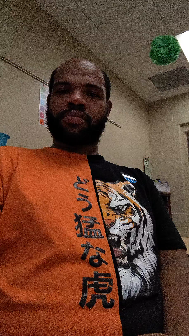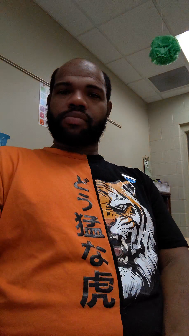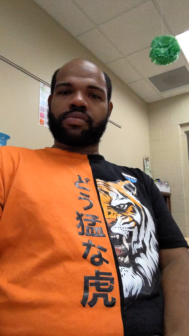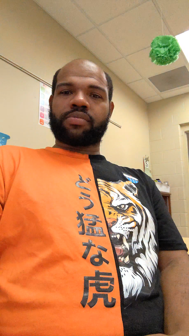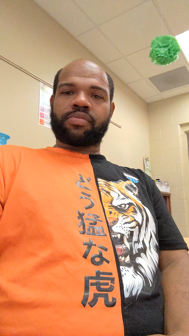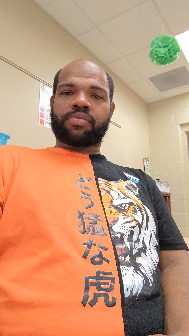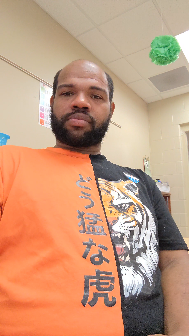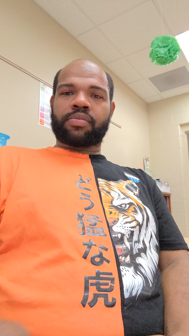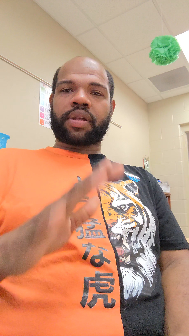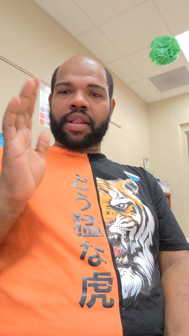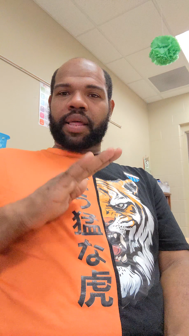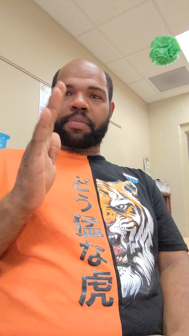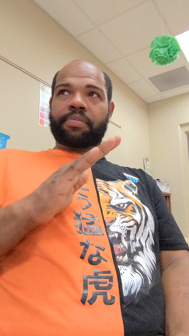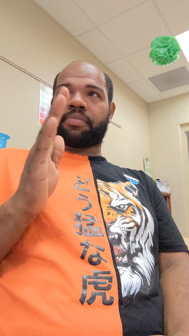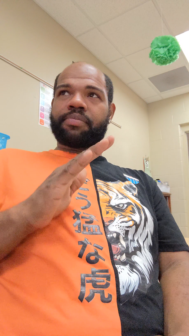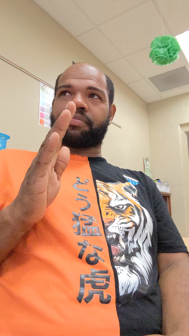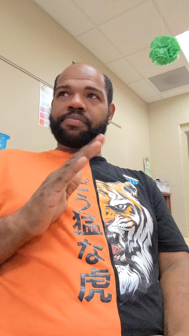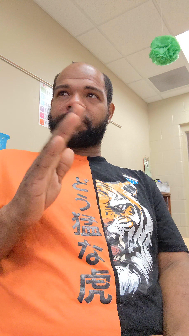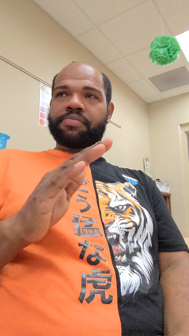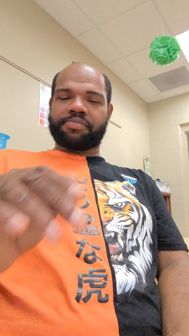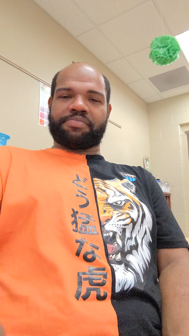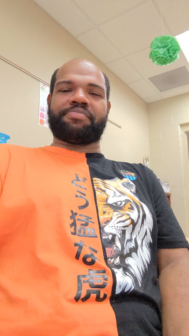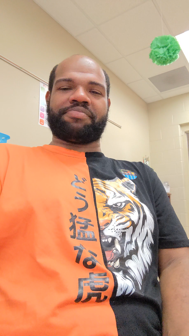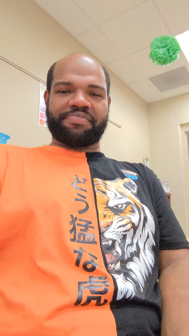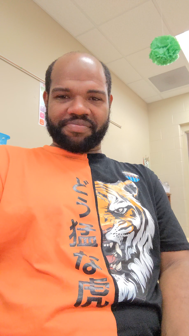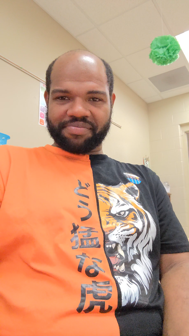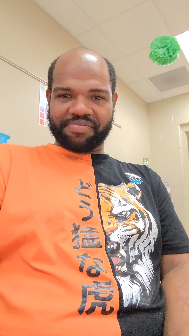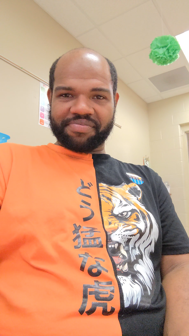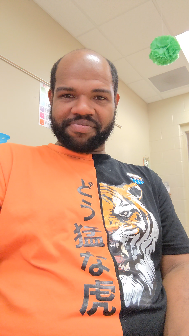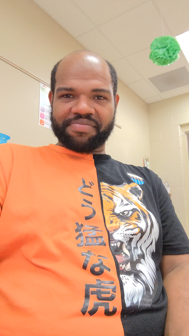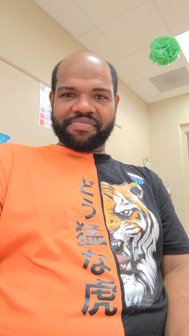clap